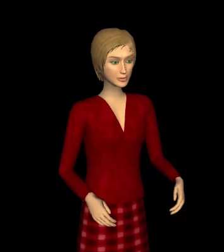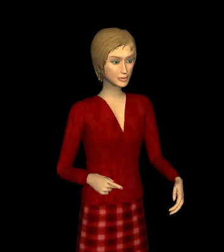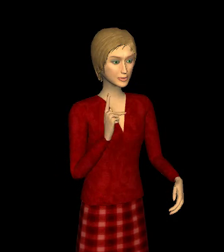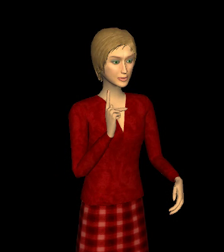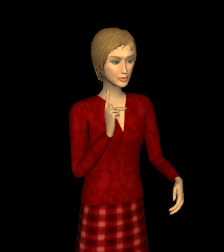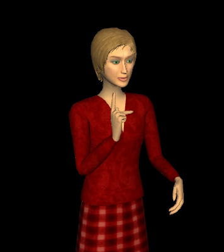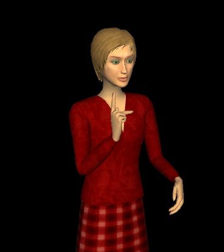كيلومتر